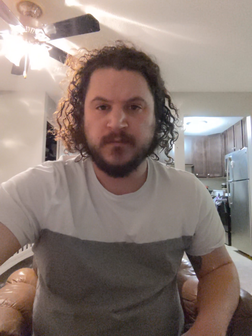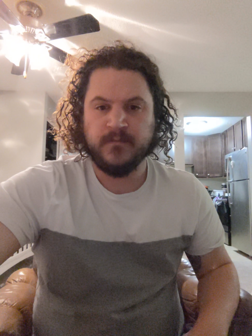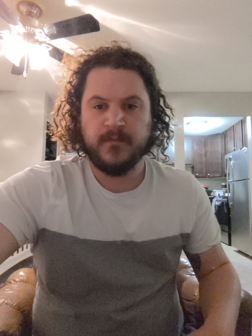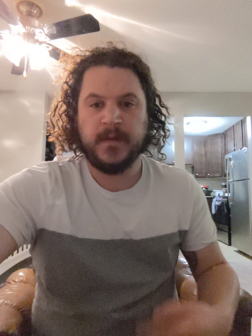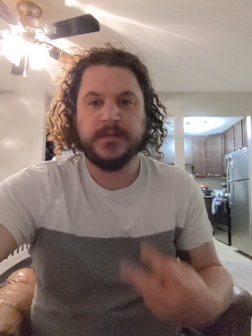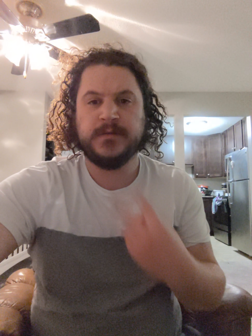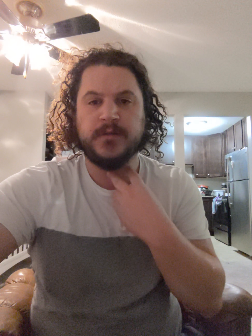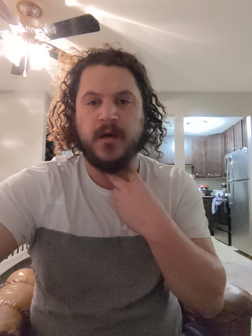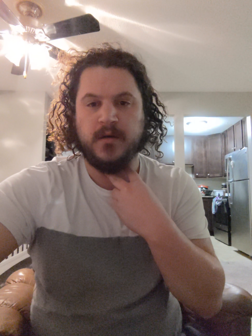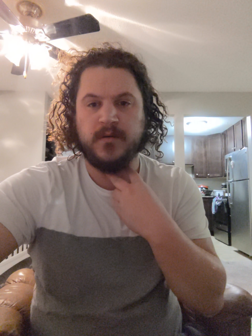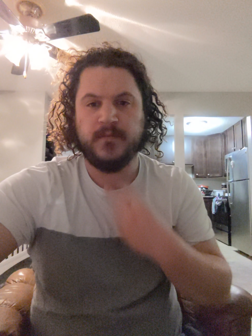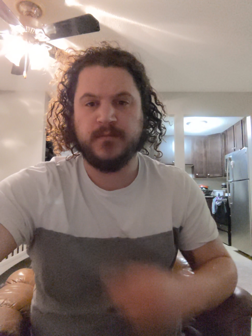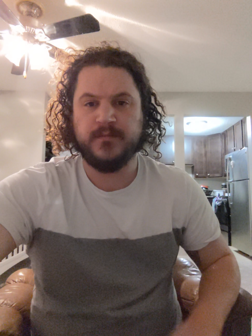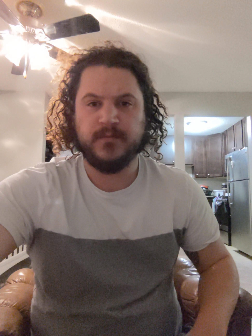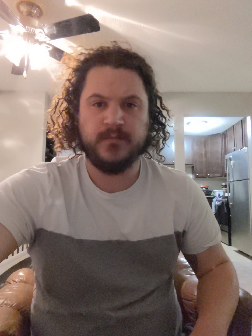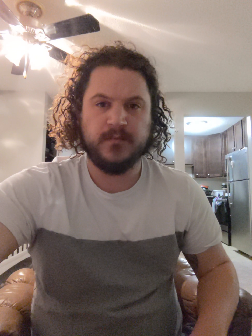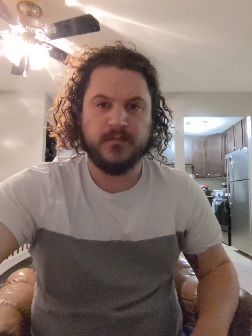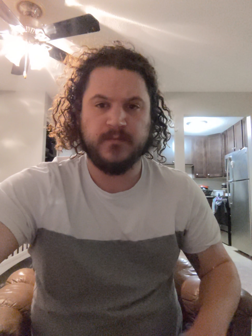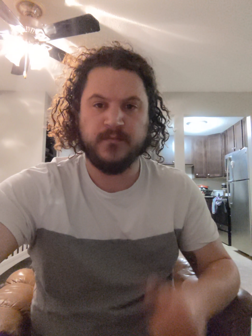stuck